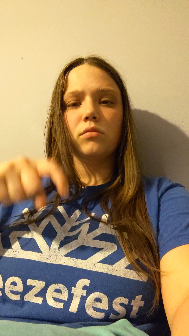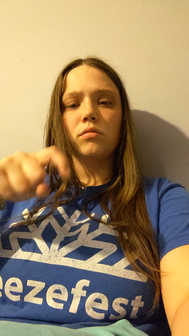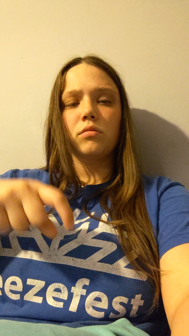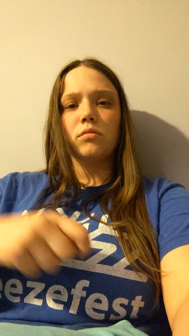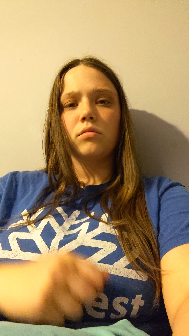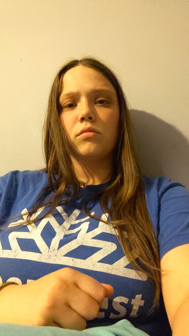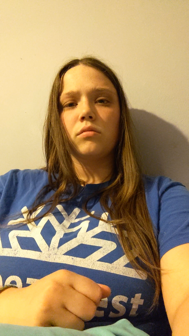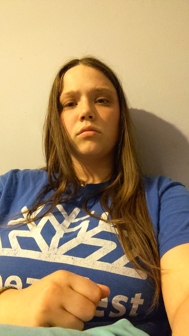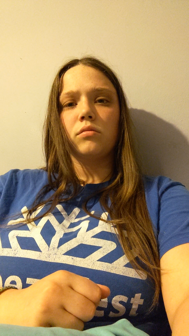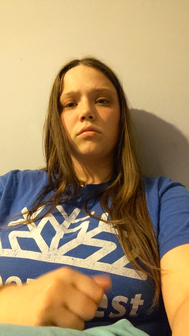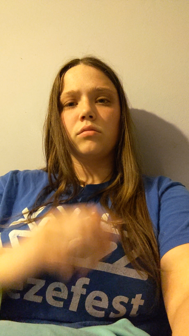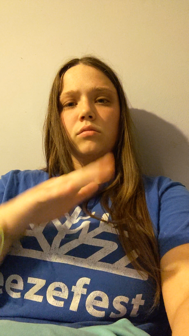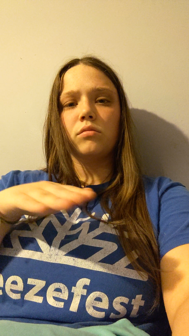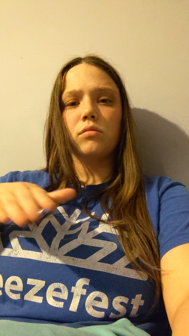children